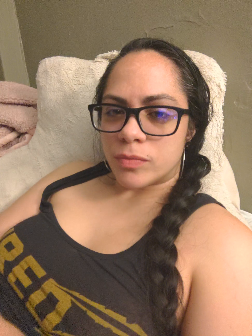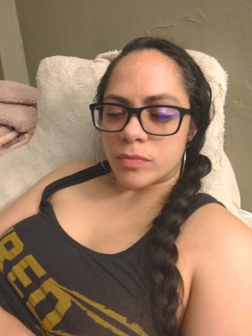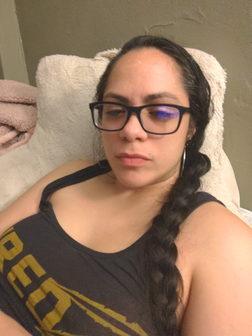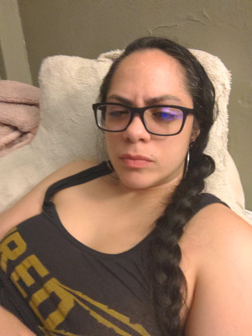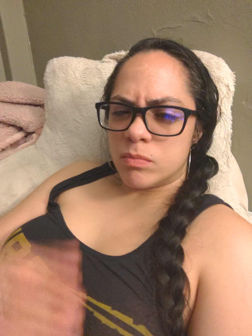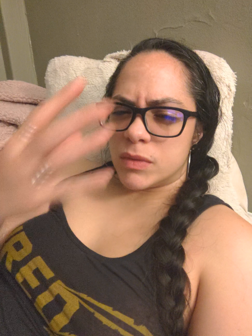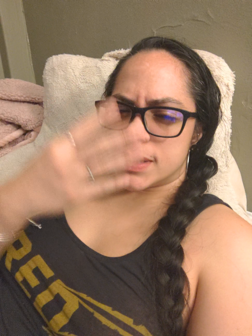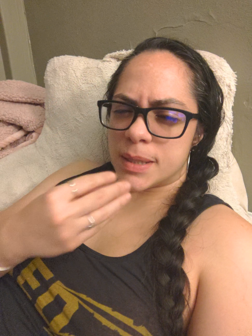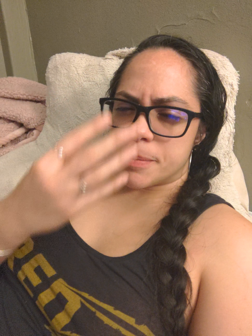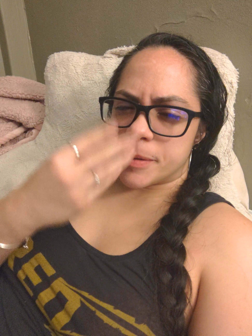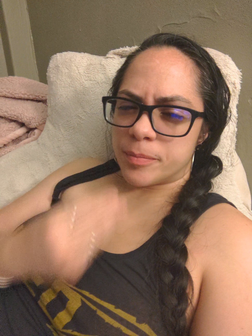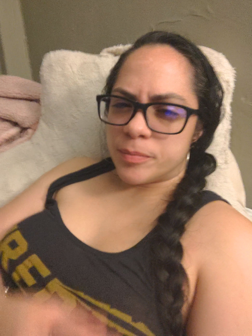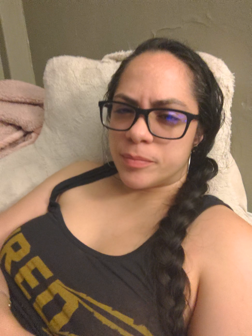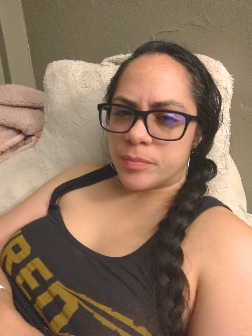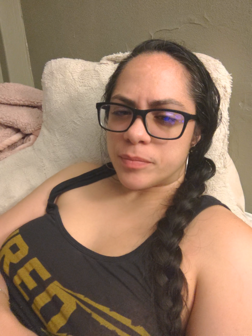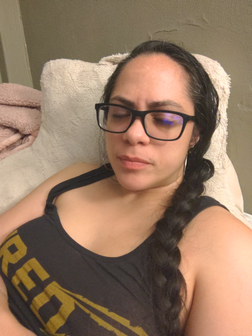sleepy